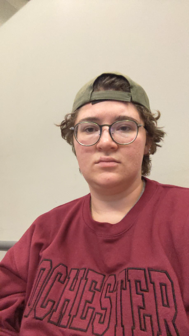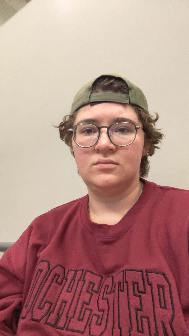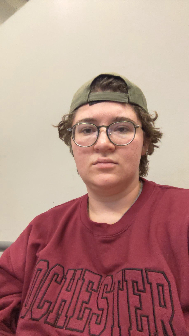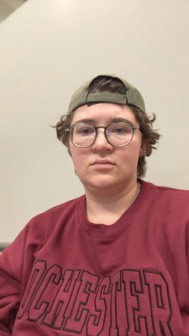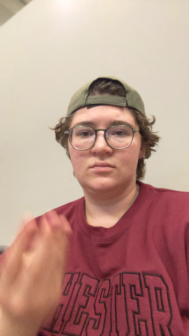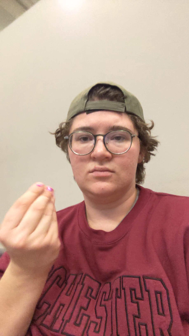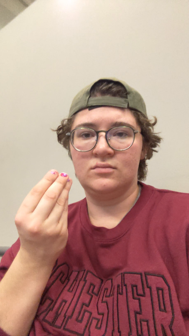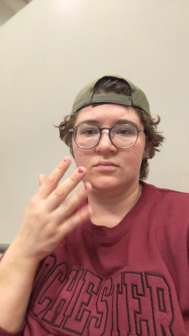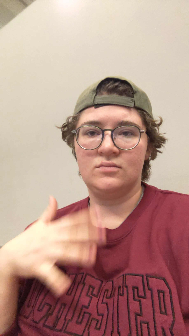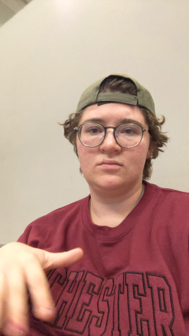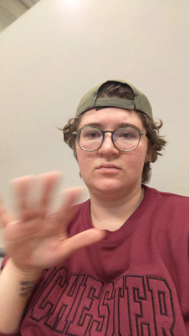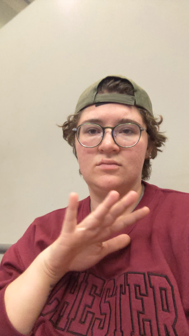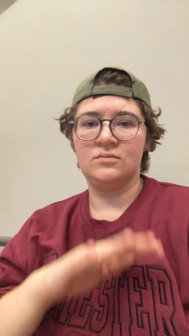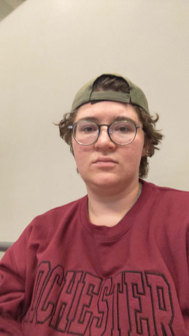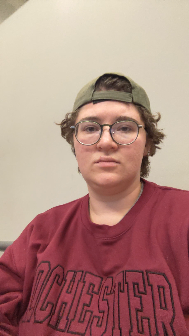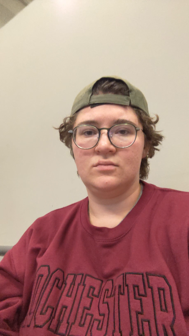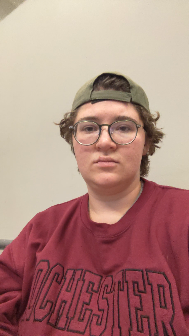garden